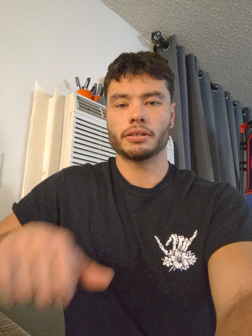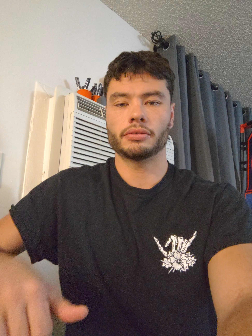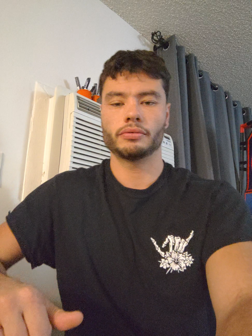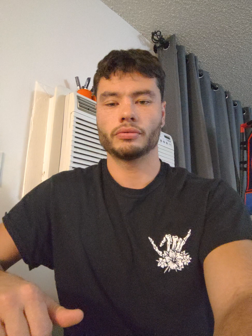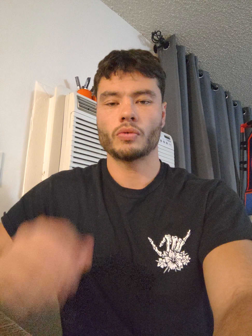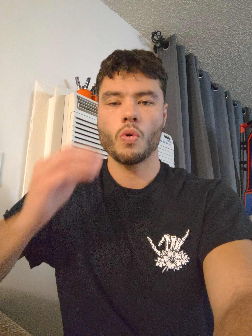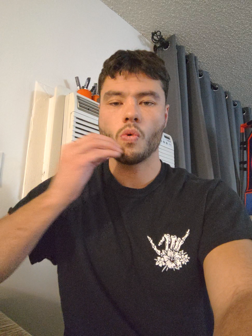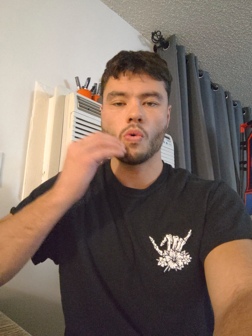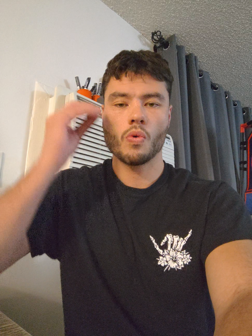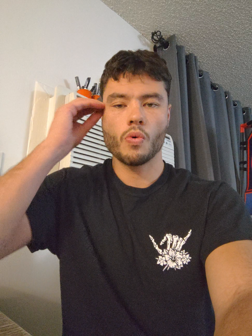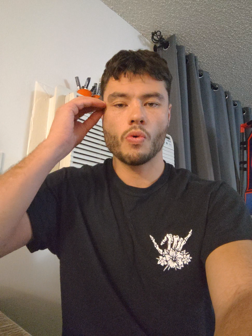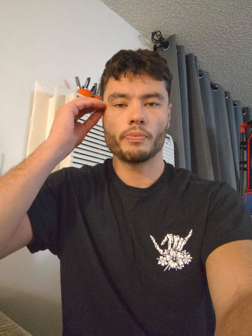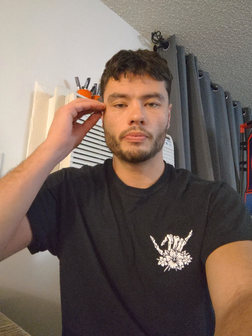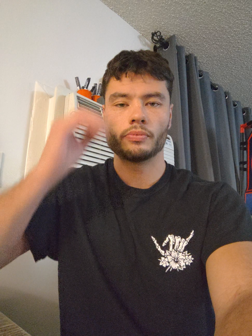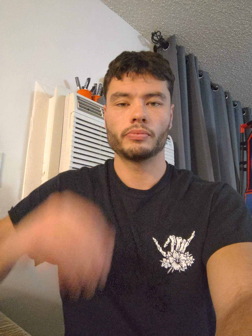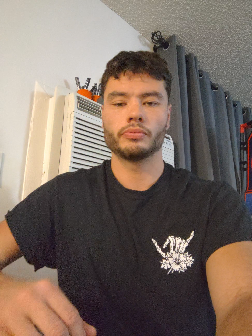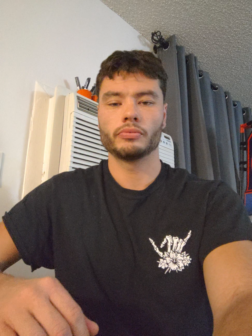home